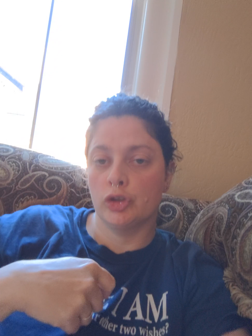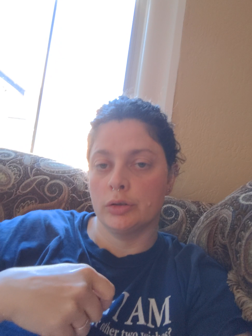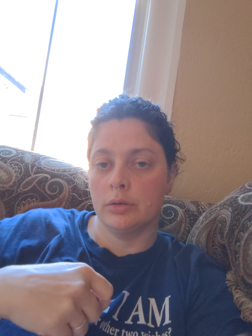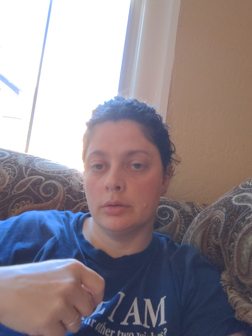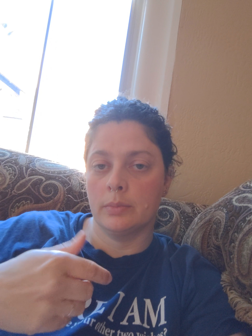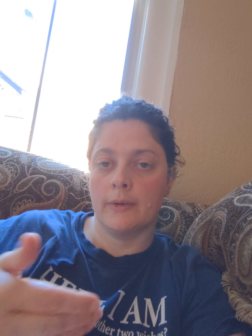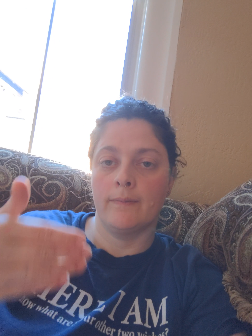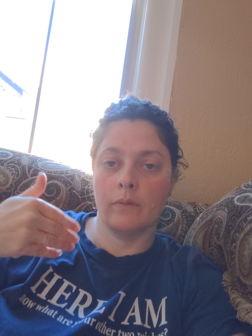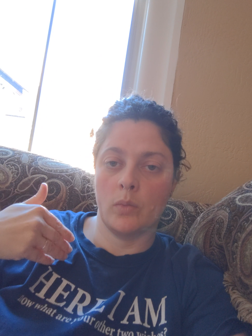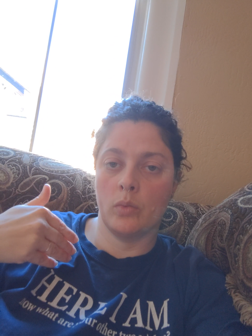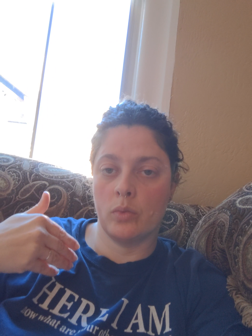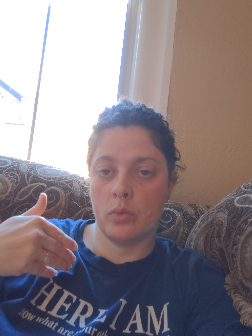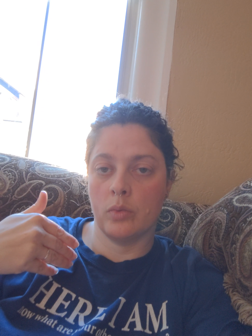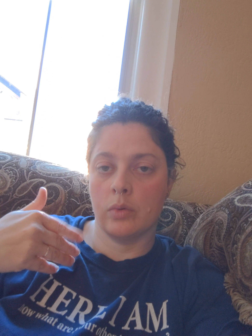before